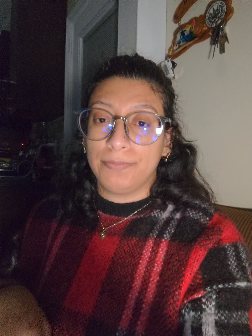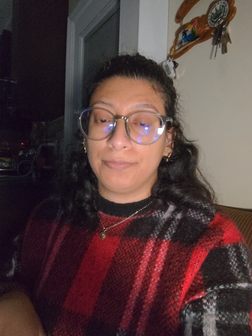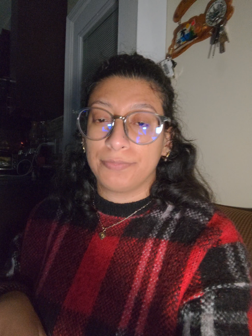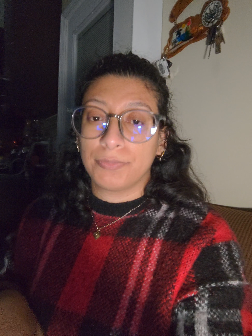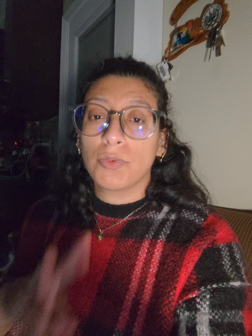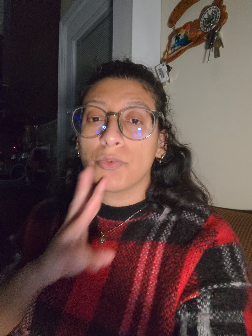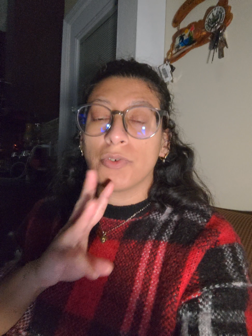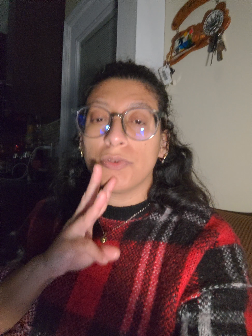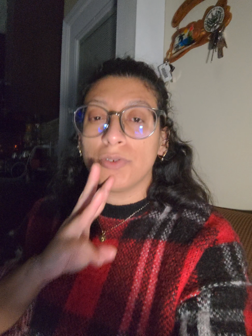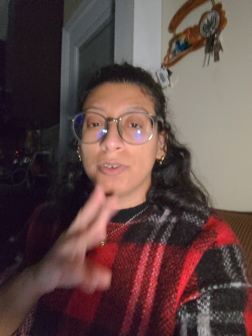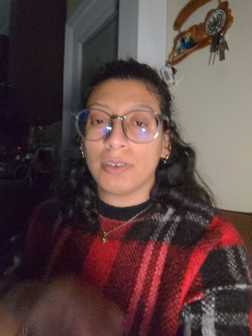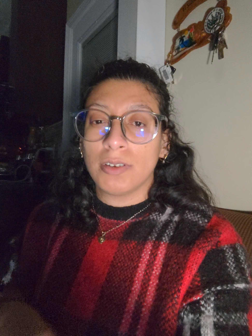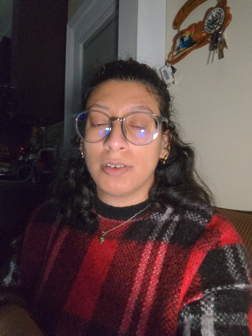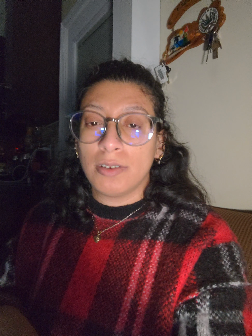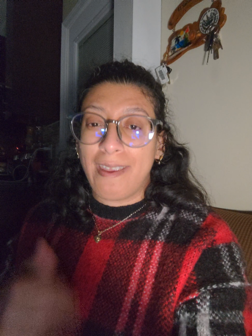water